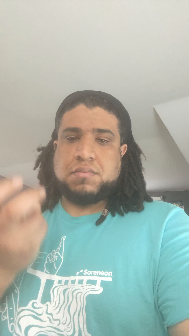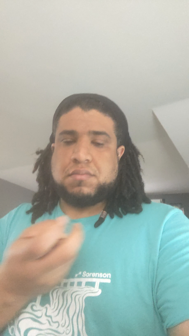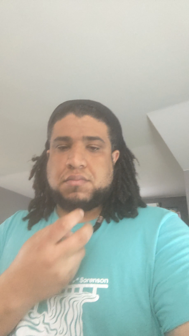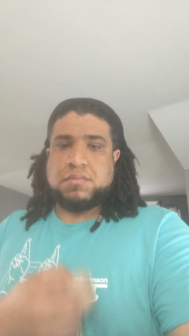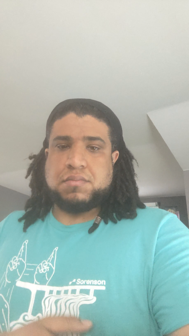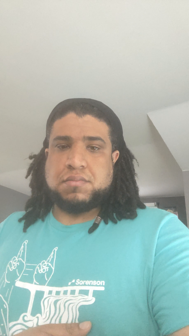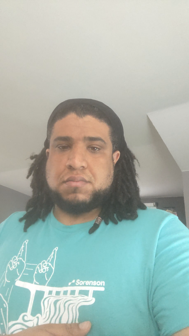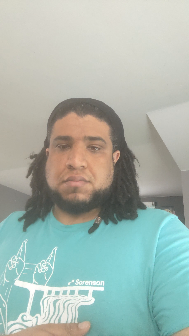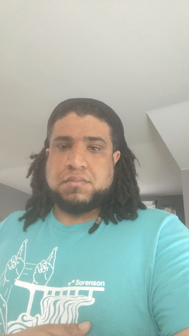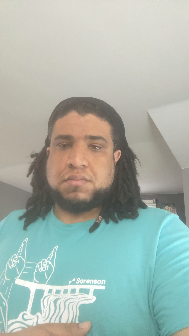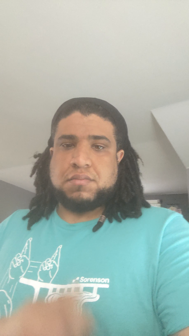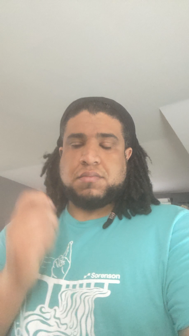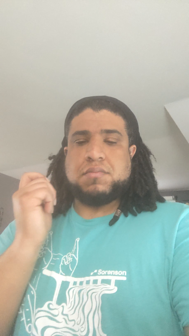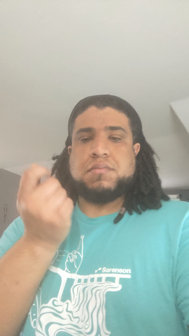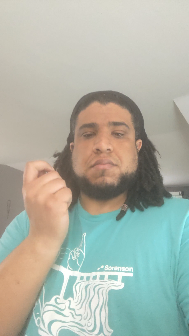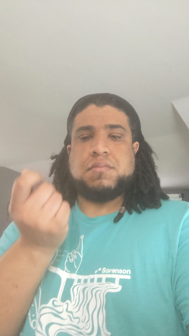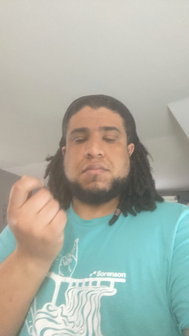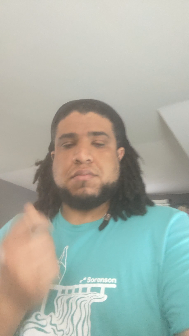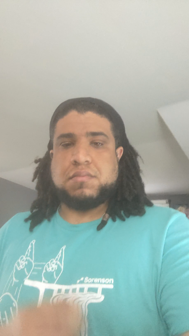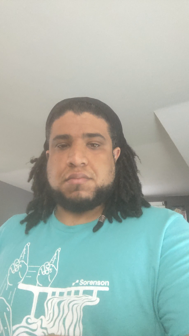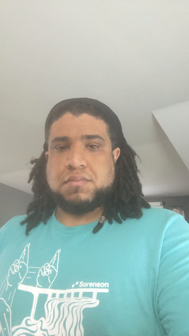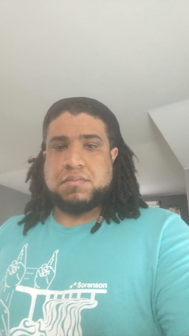bat